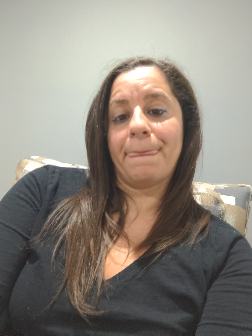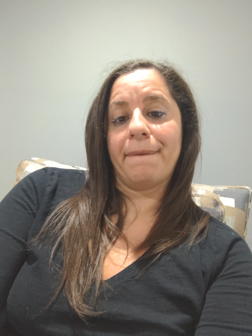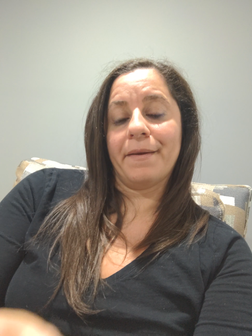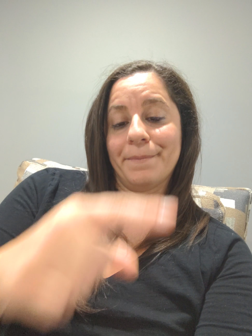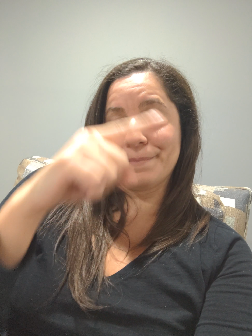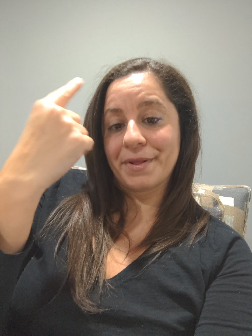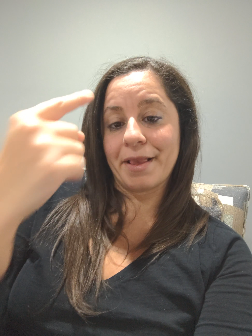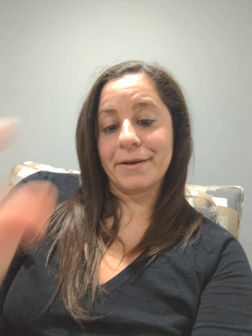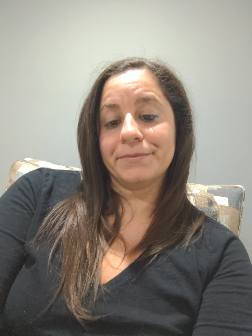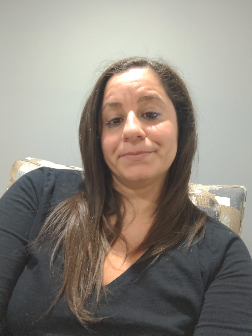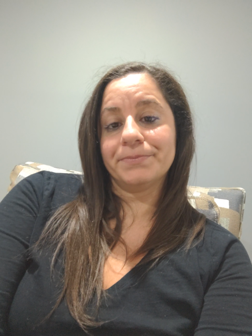black